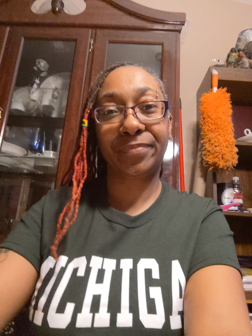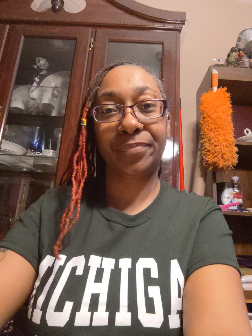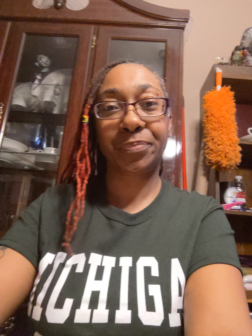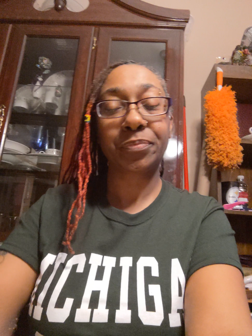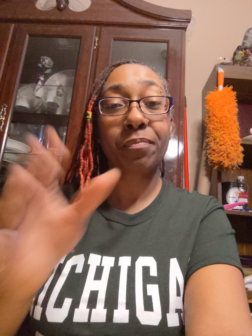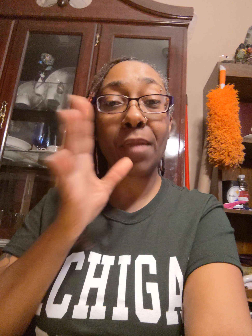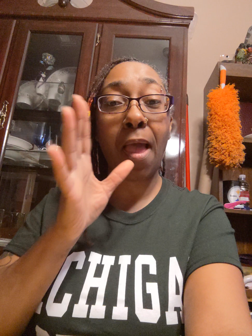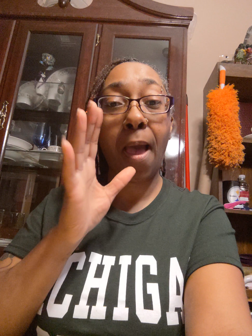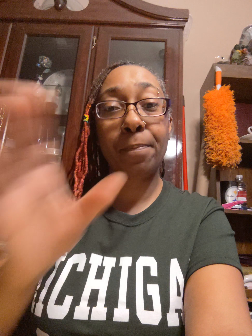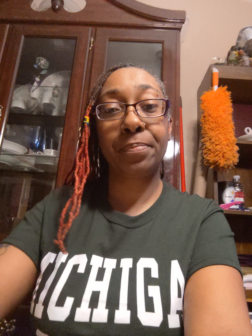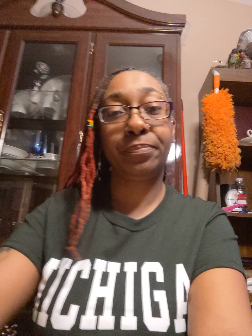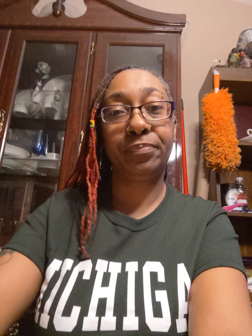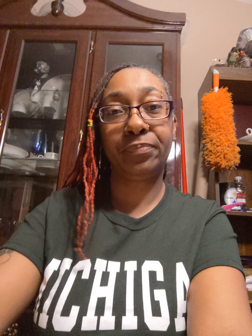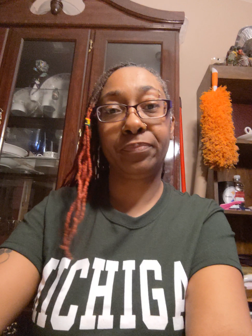mom